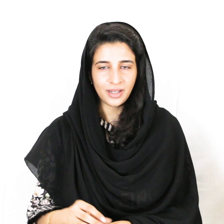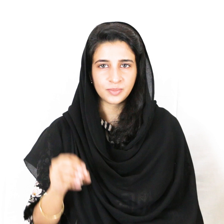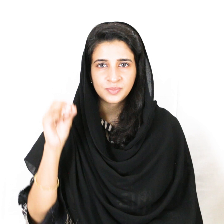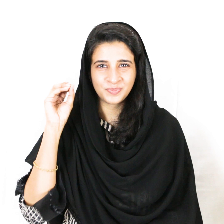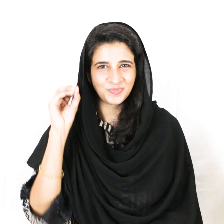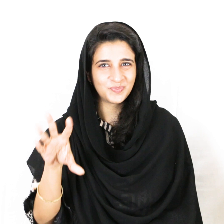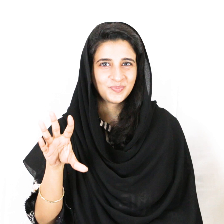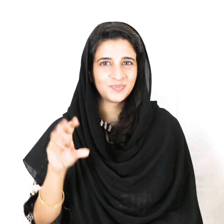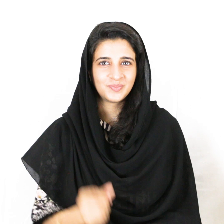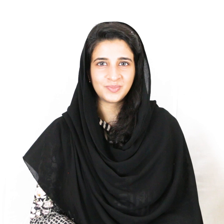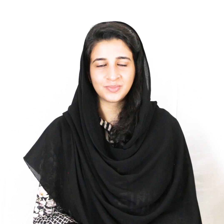bad